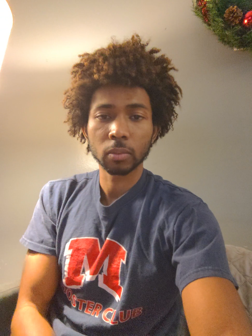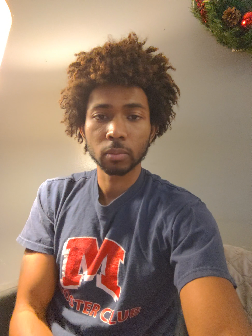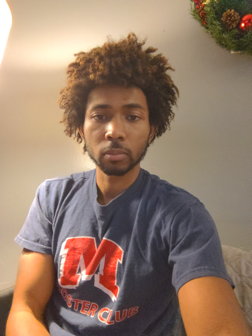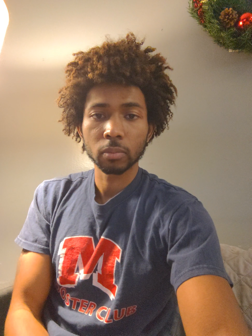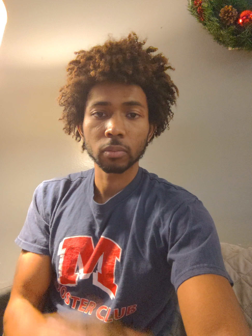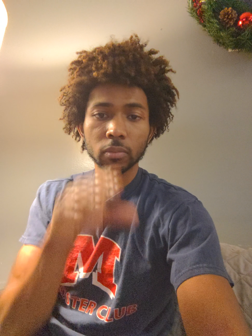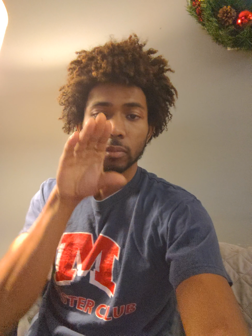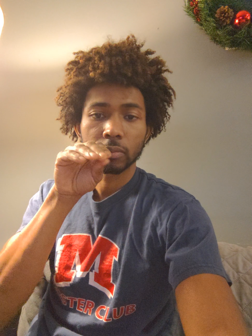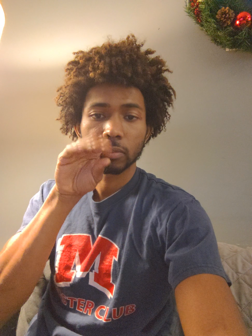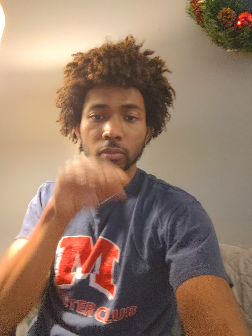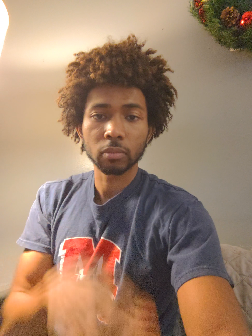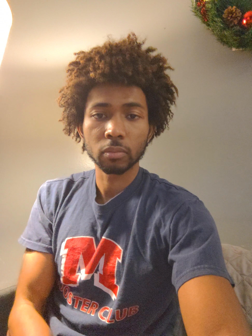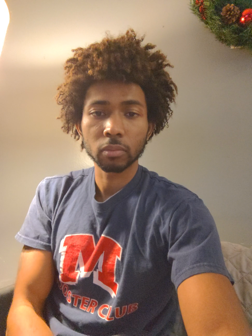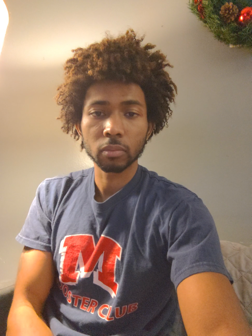goose